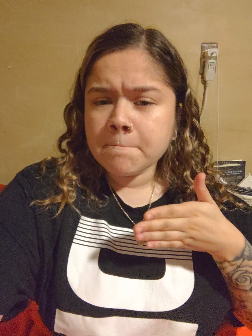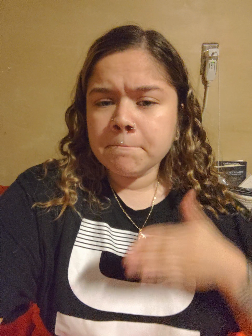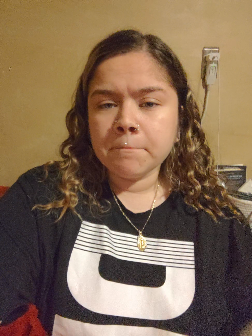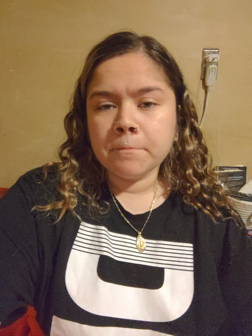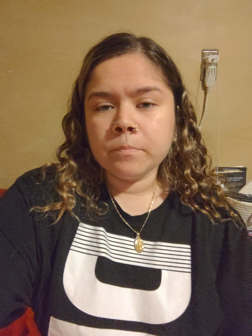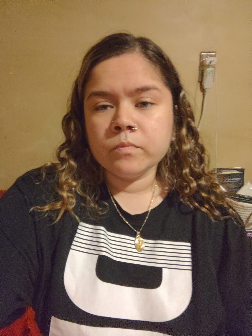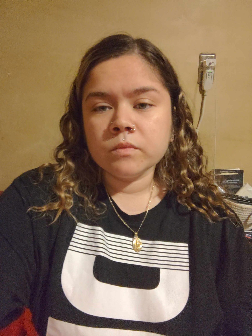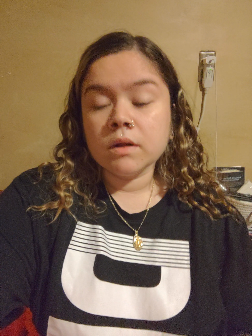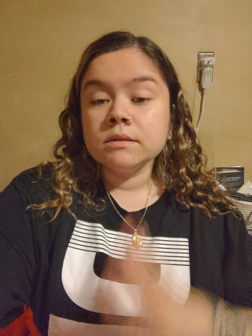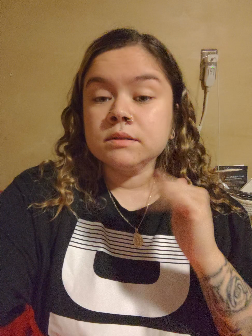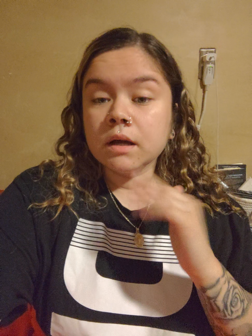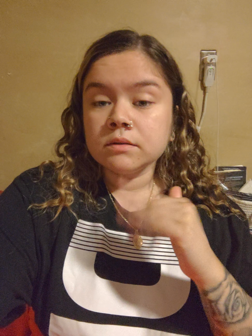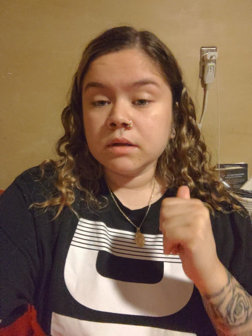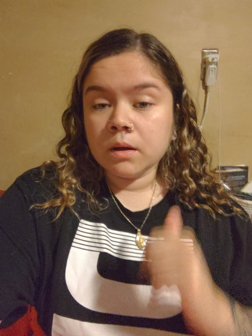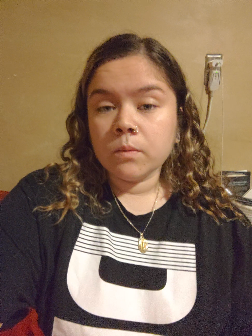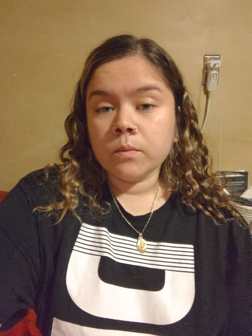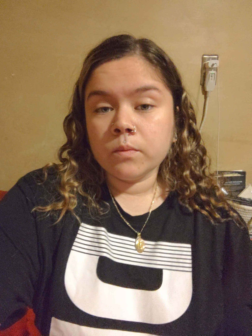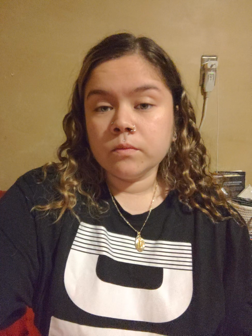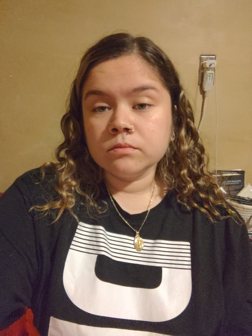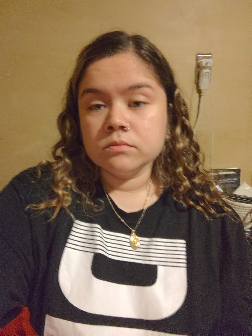downtown